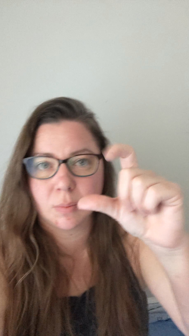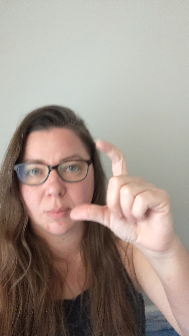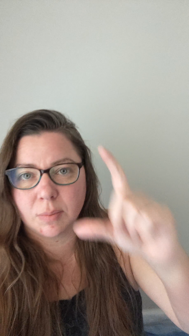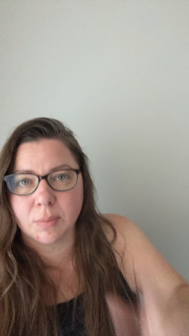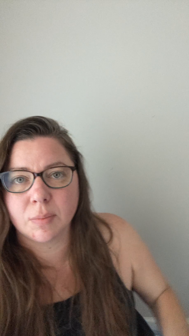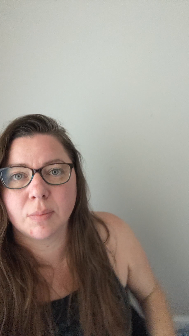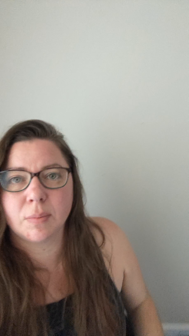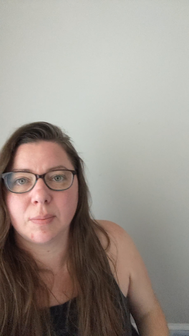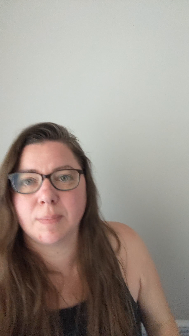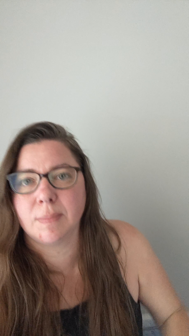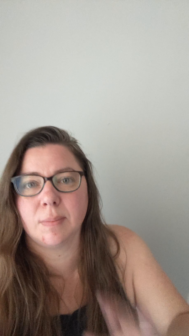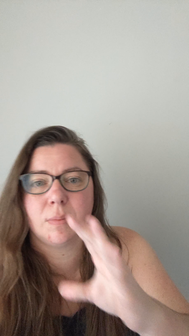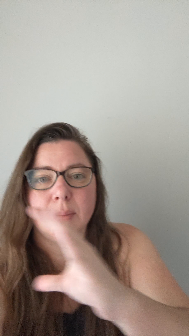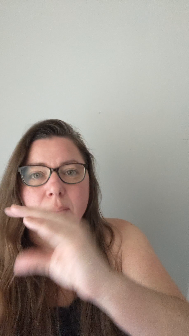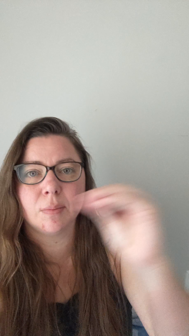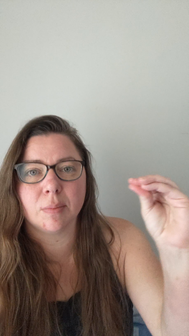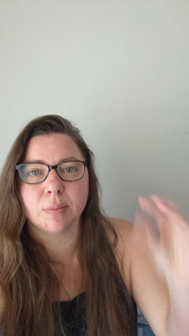and